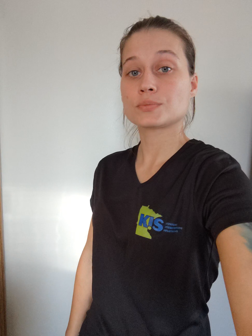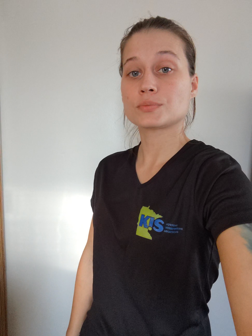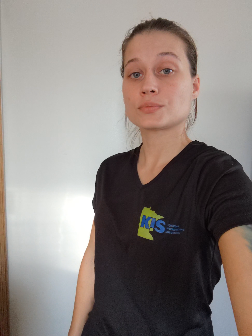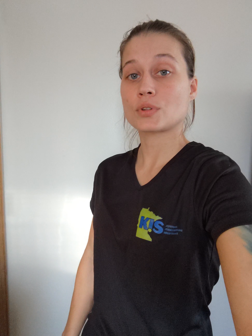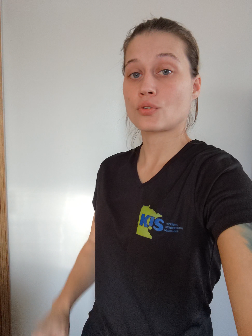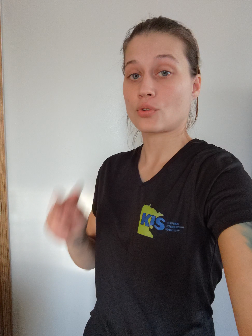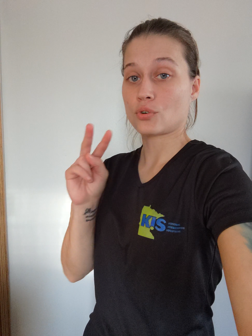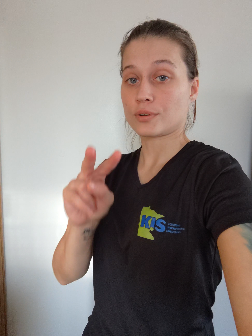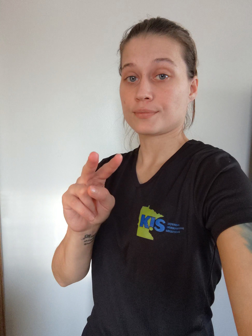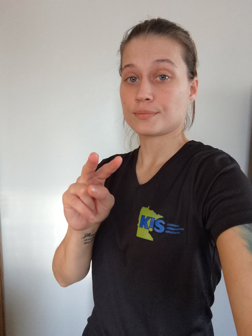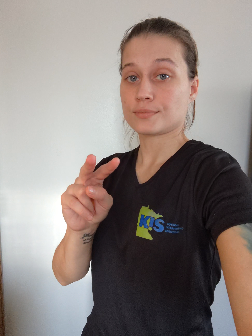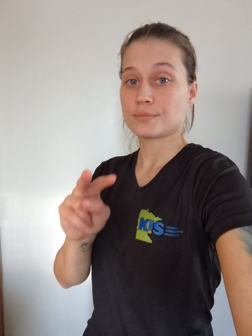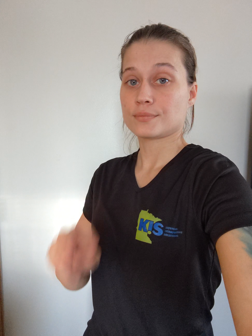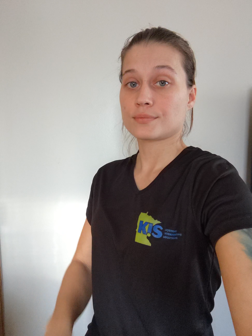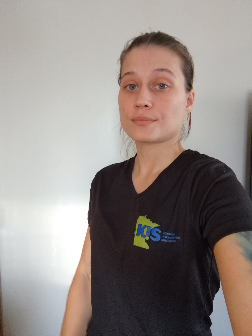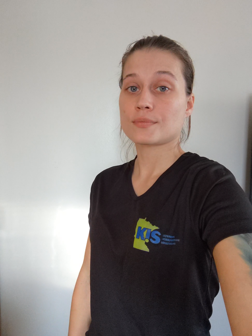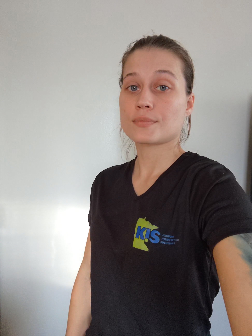look